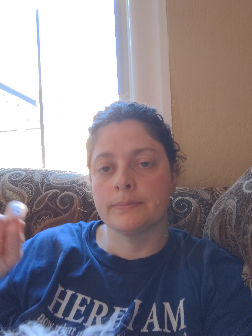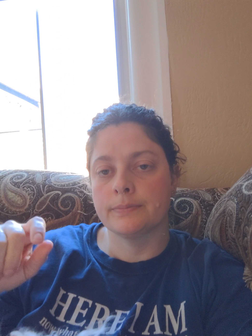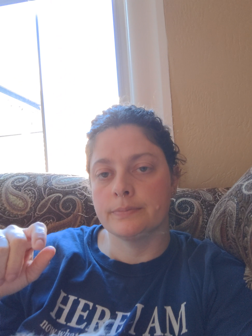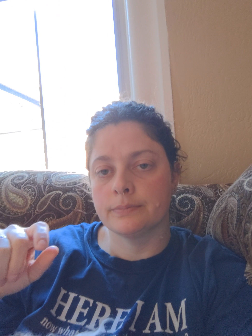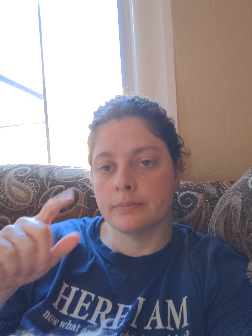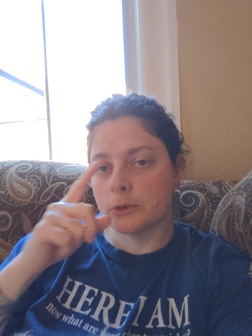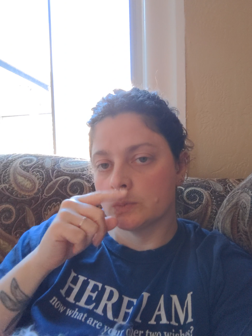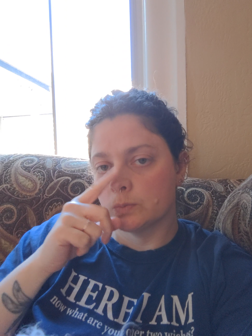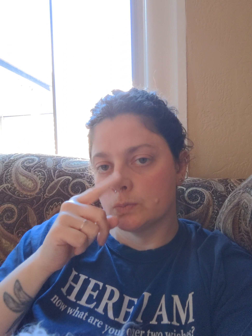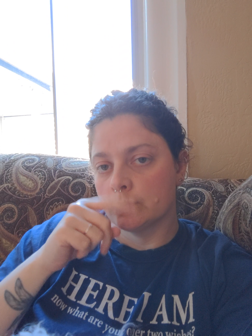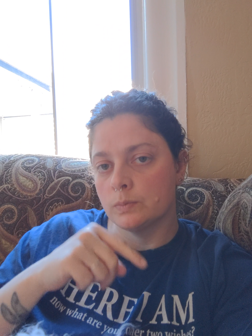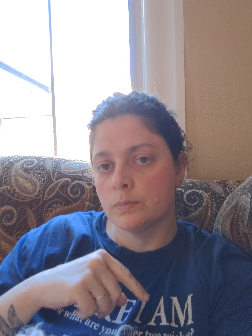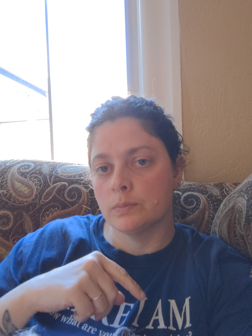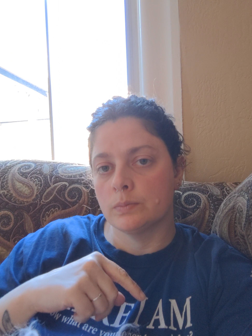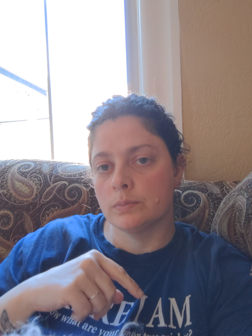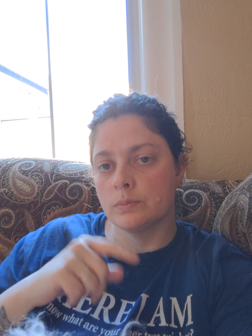mouse